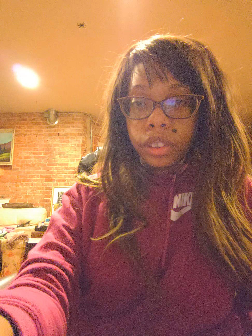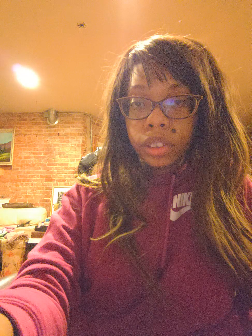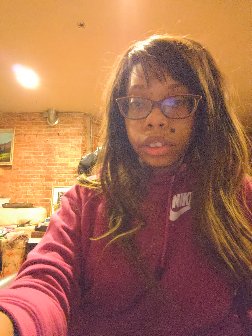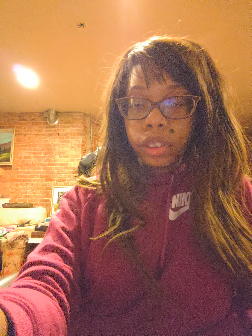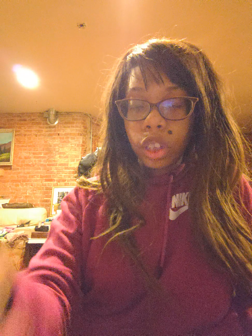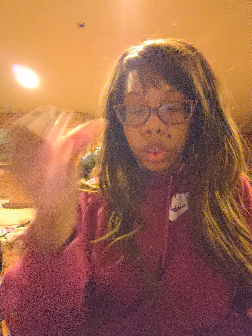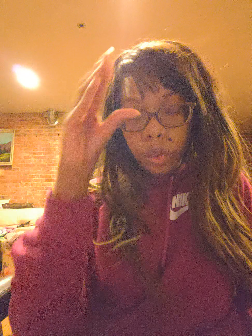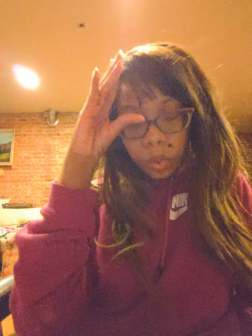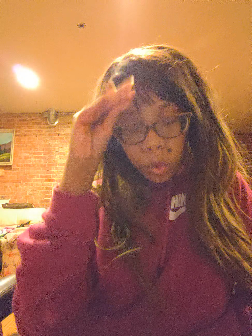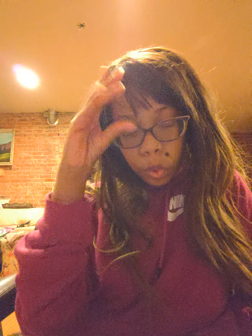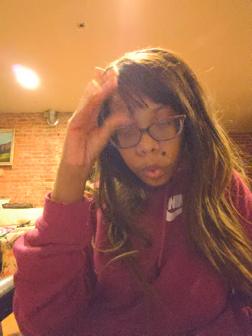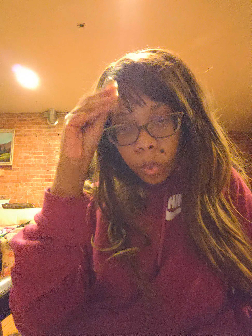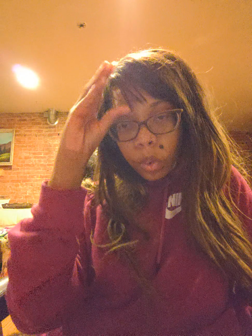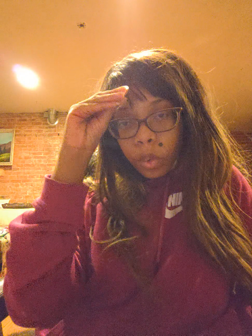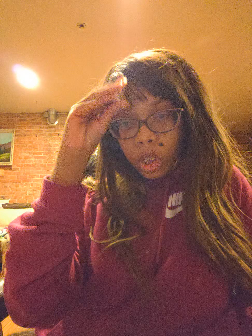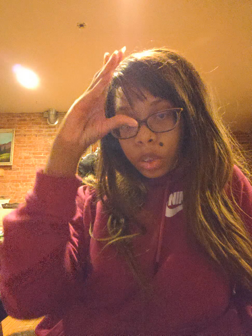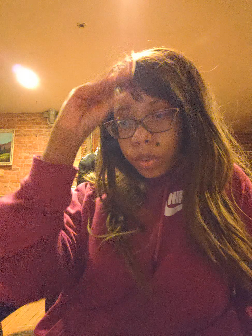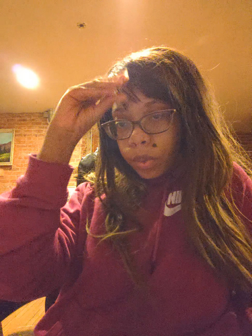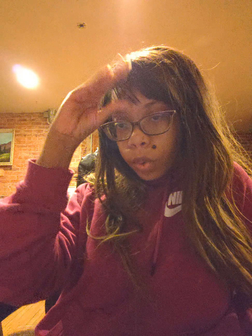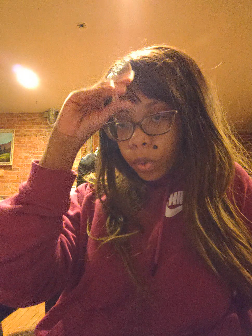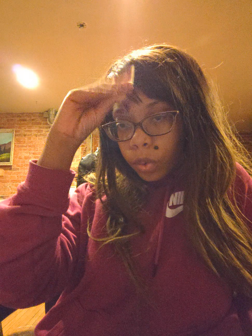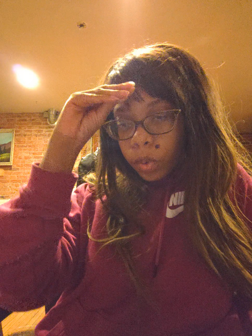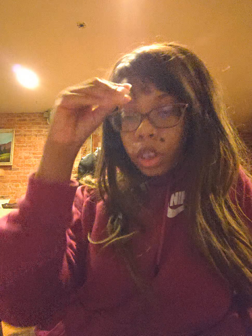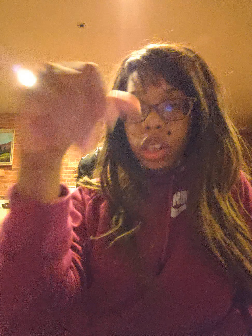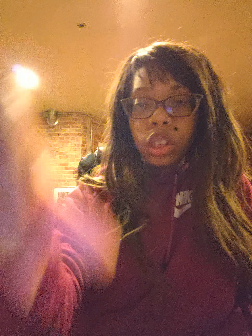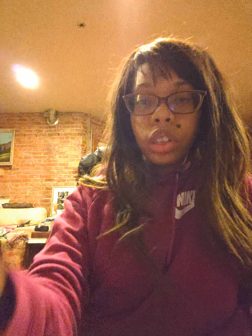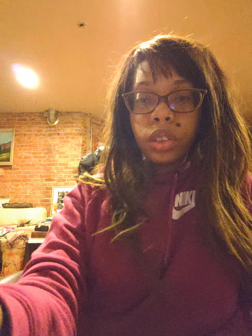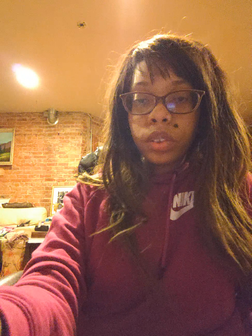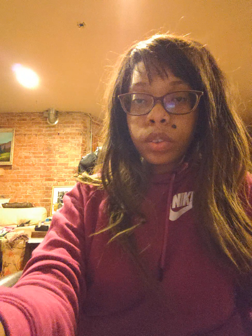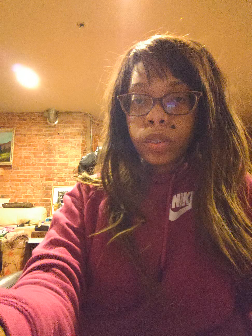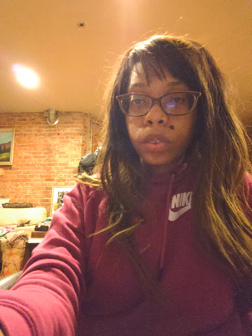boy